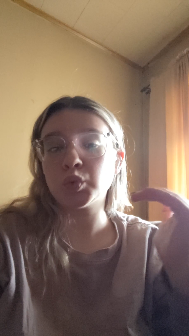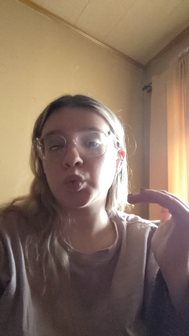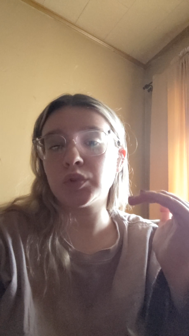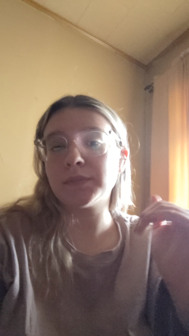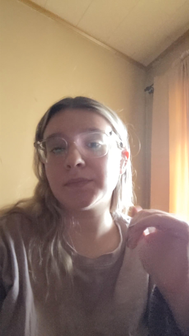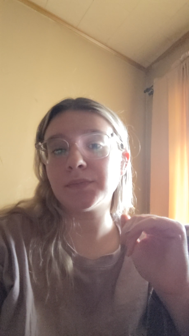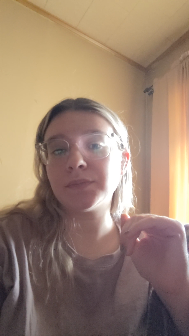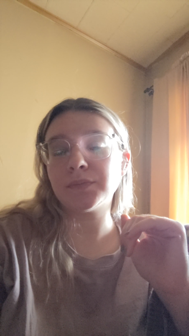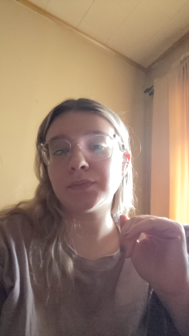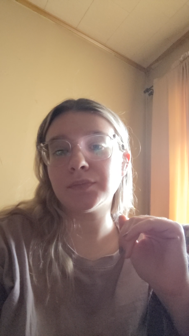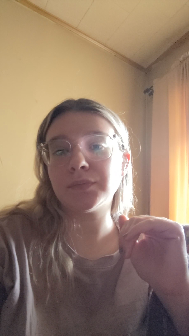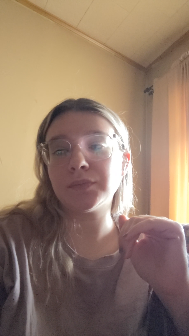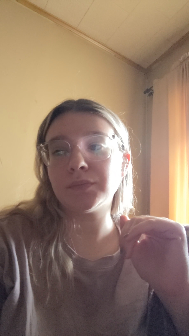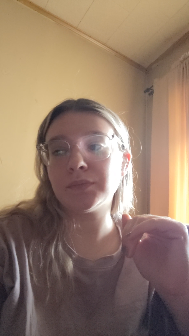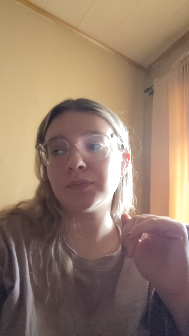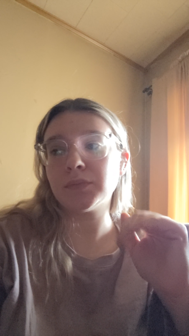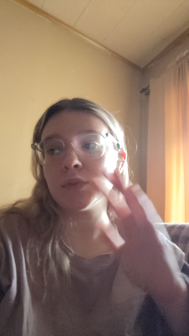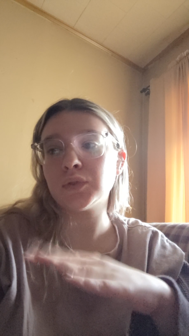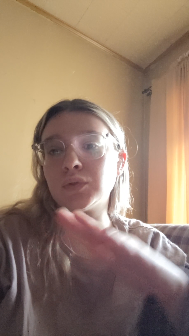children